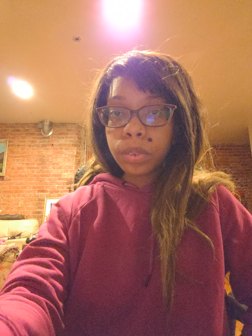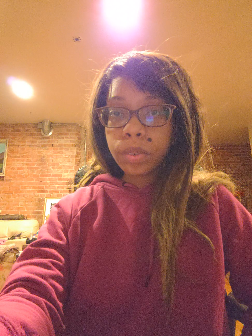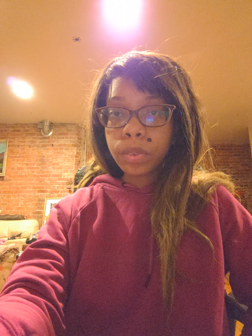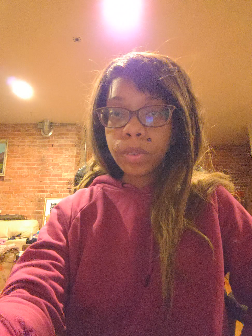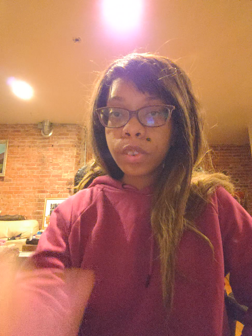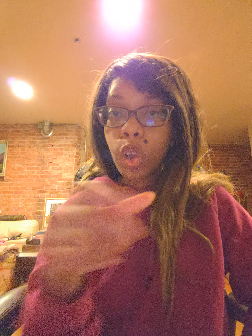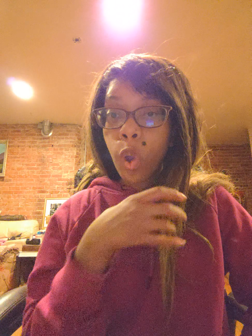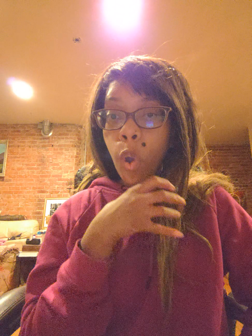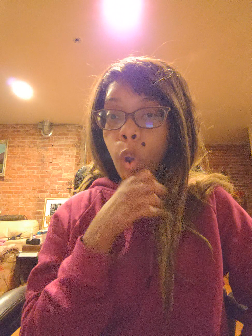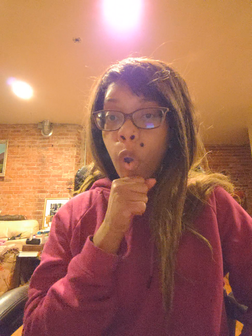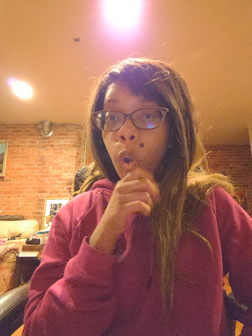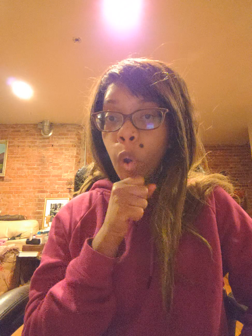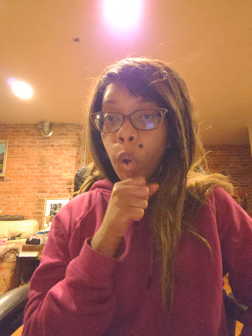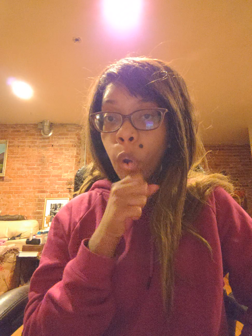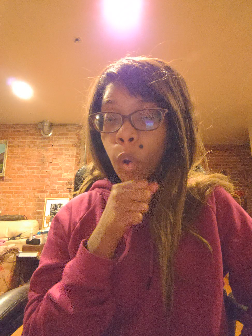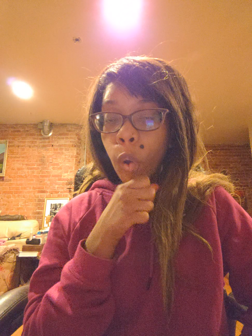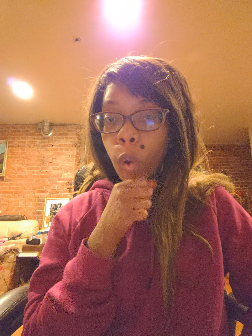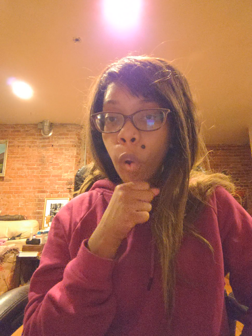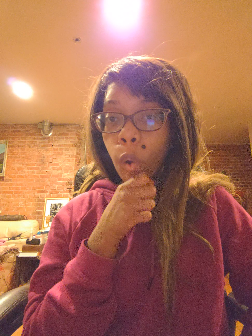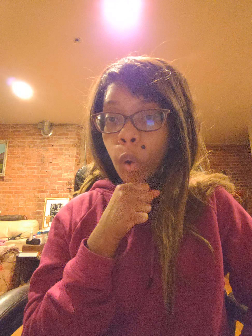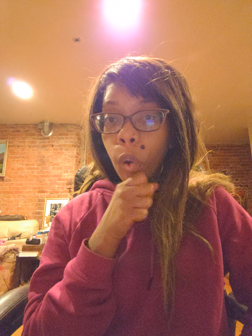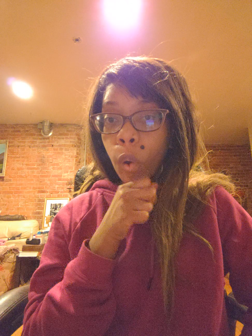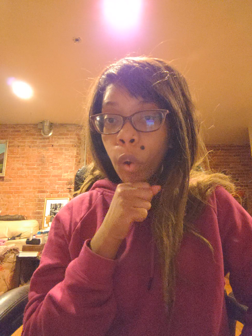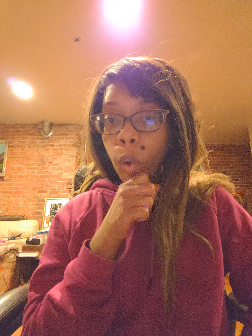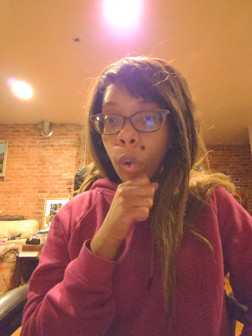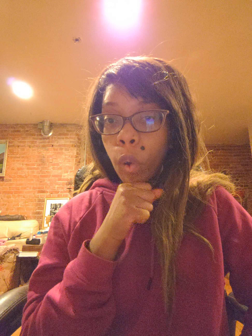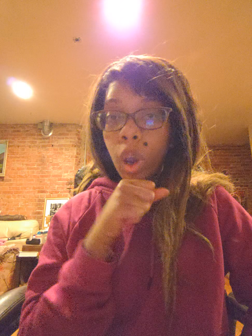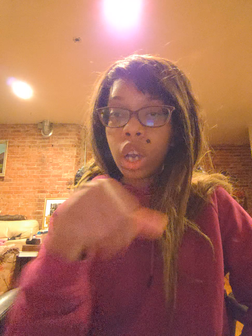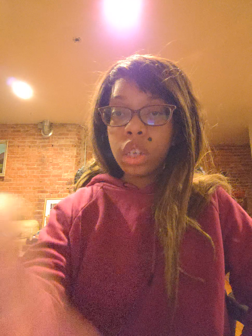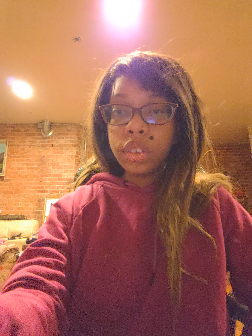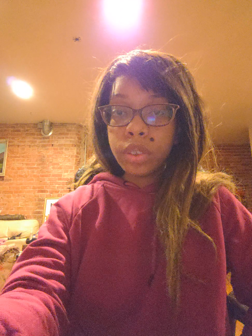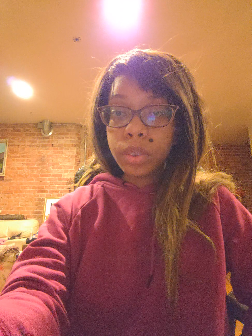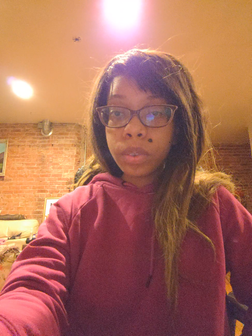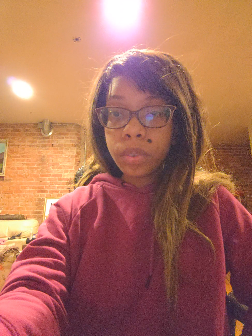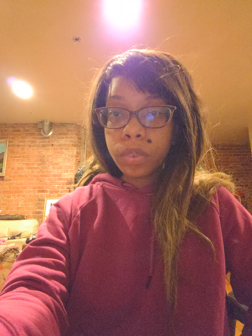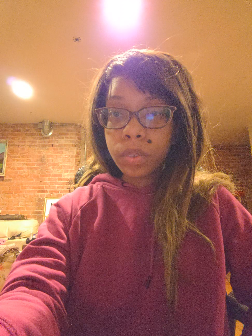orange